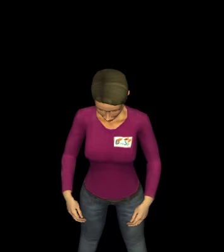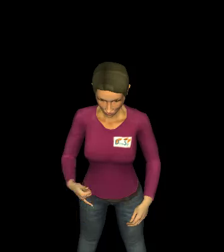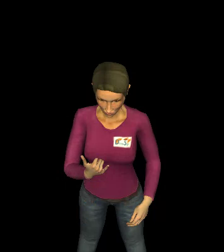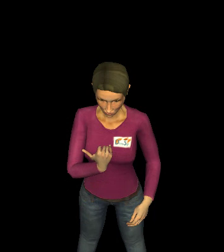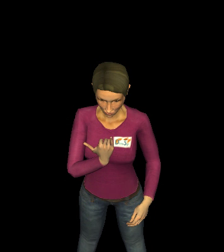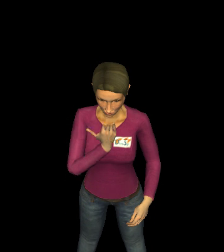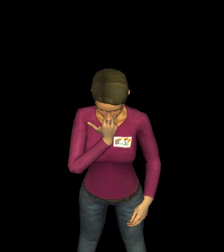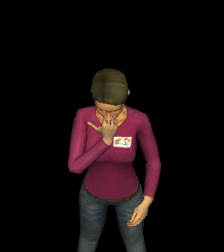خطأ